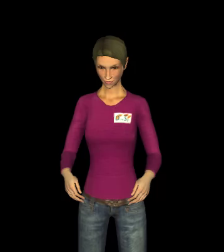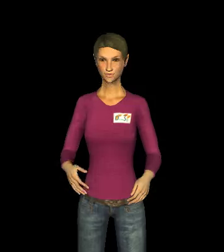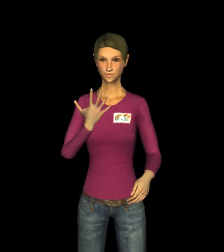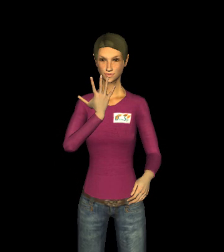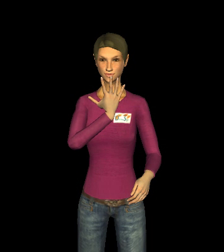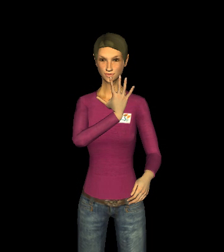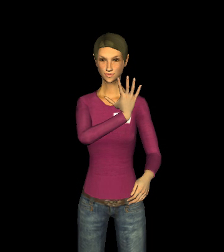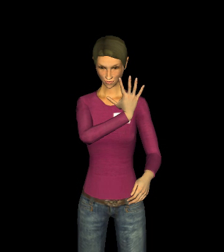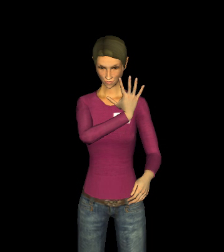لطيف